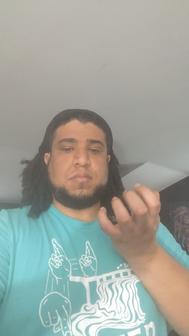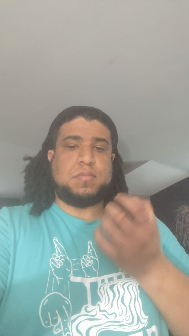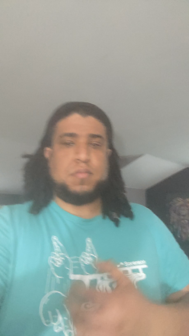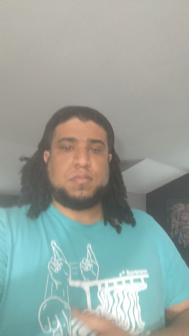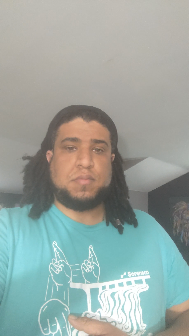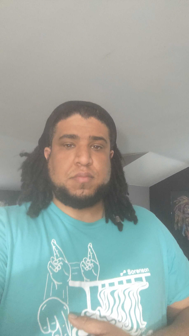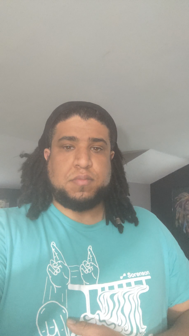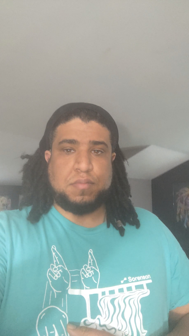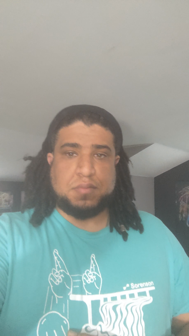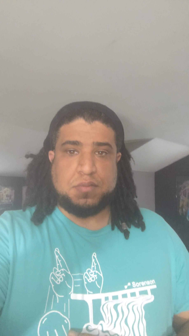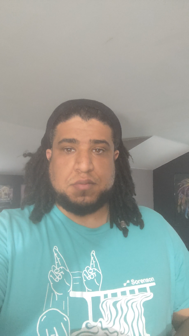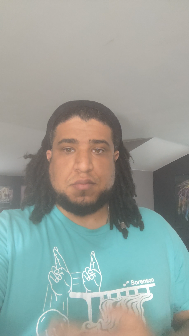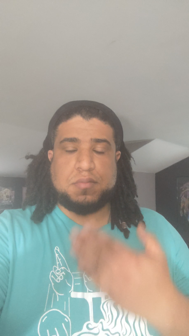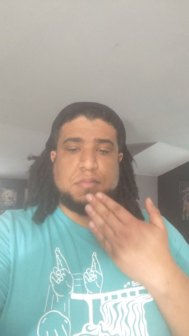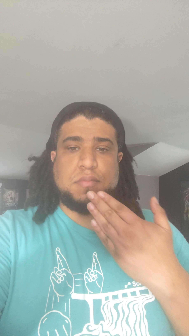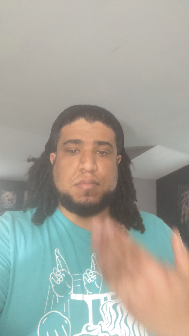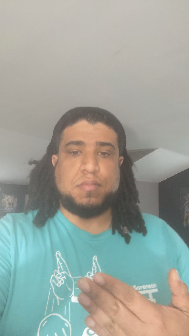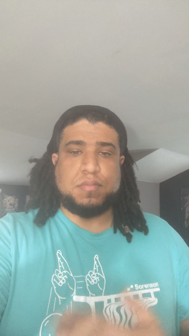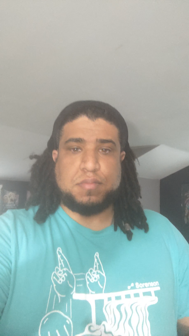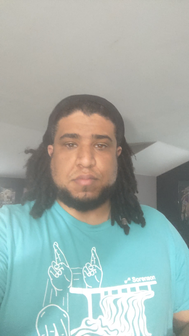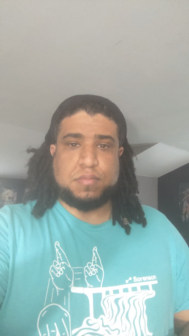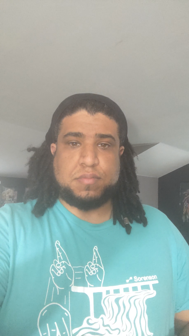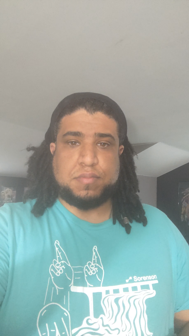good